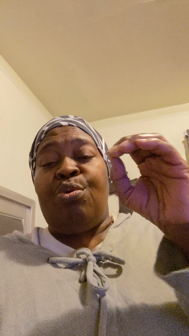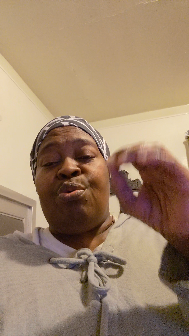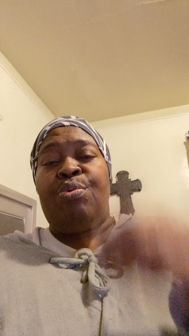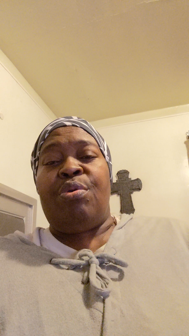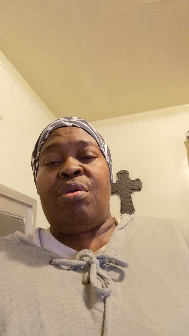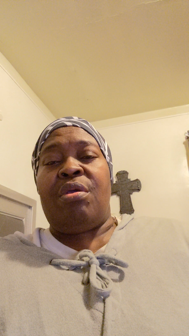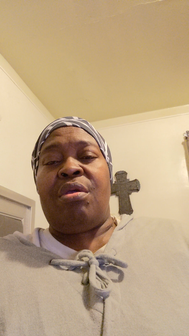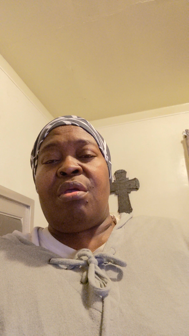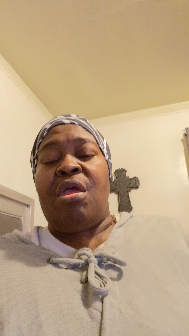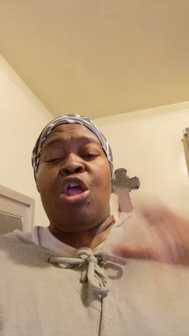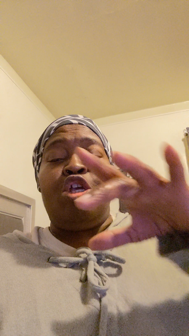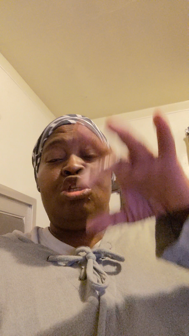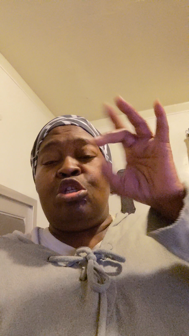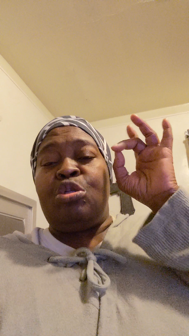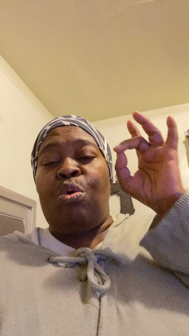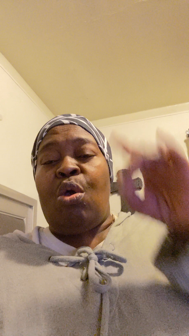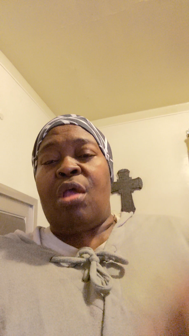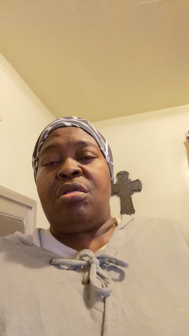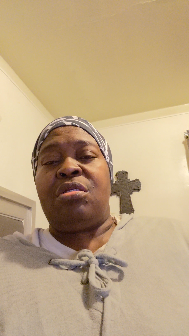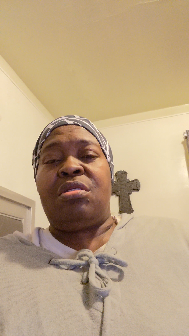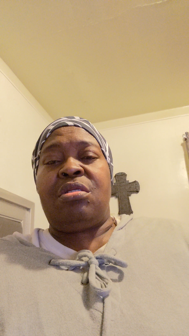choose